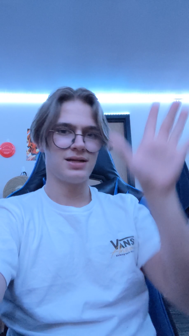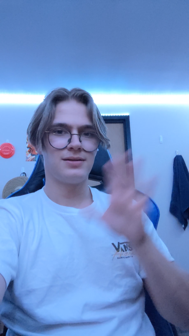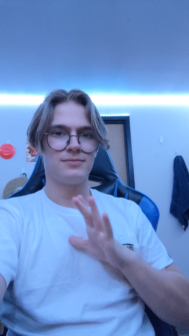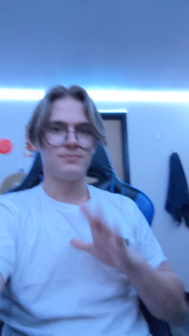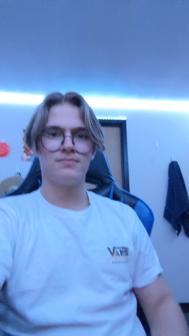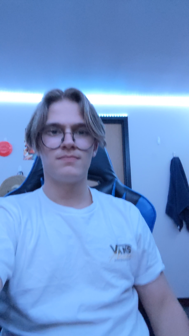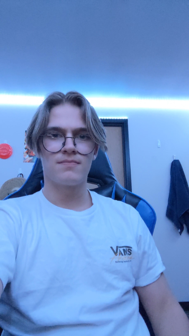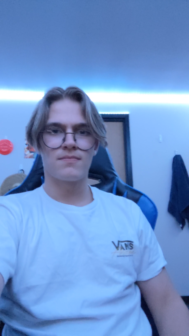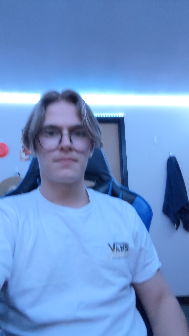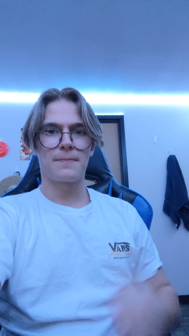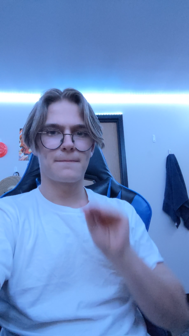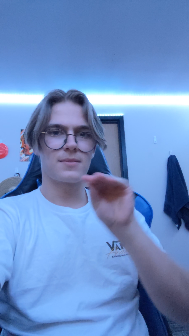put